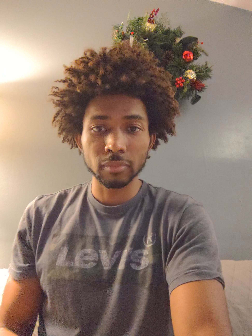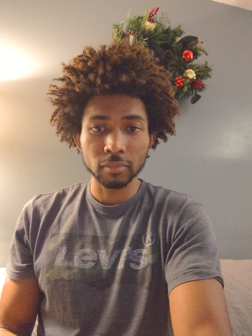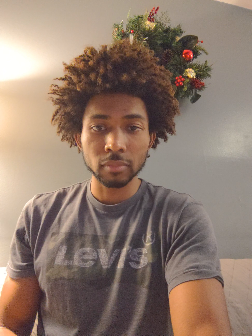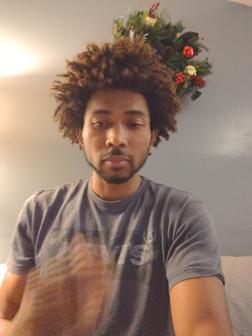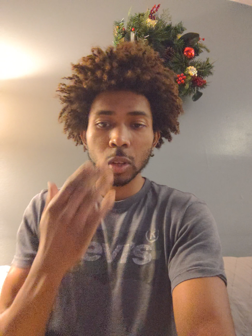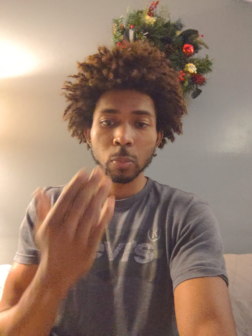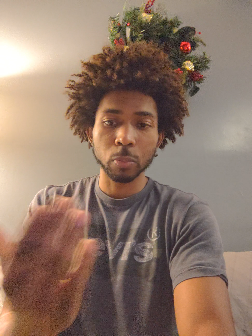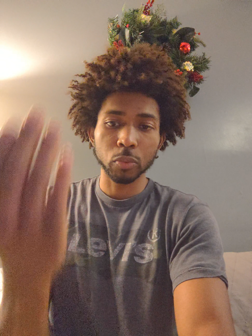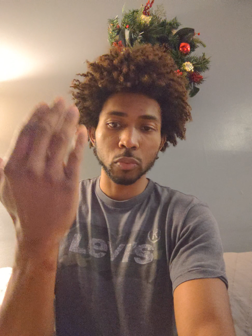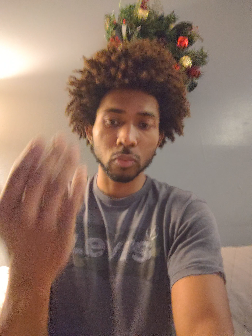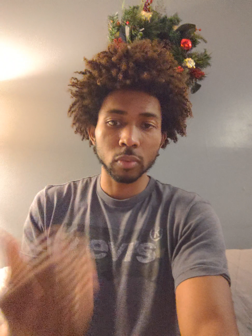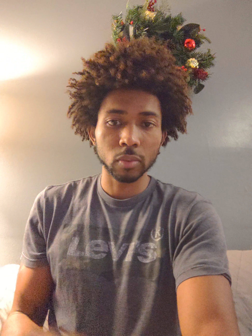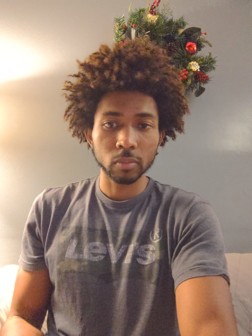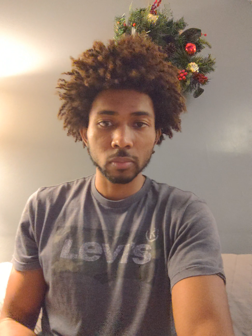morning